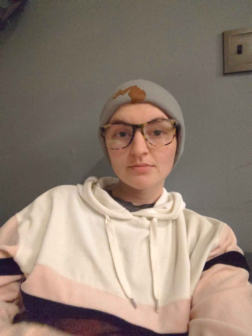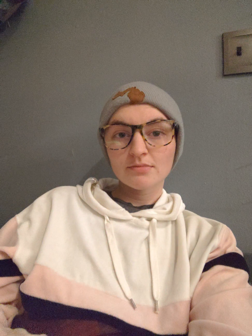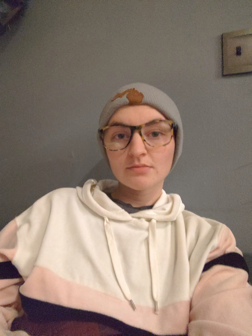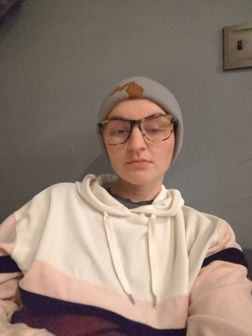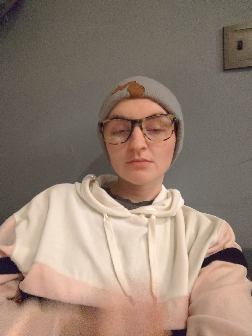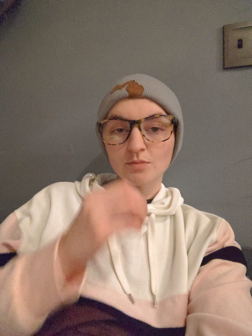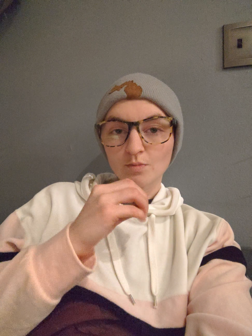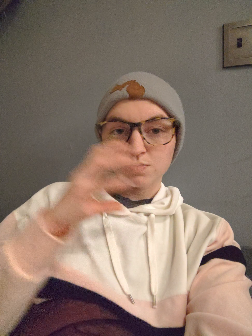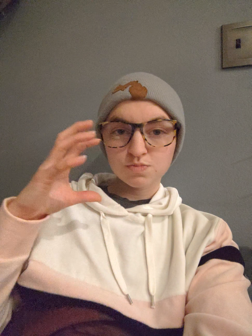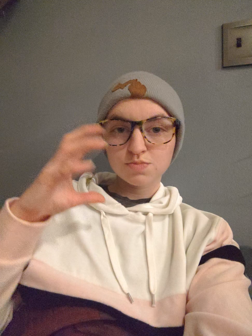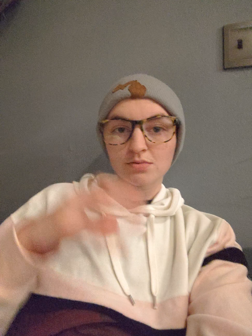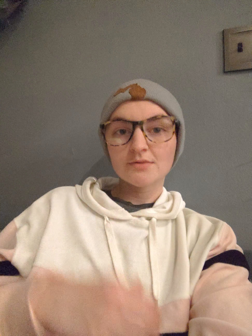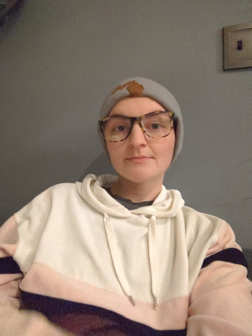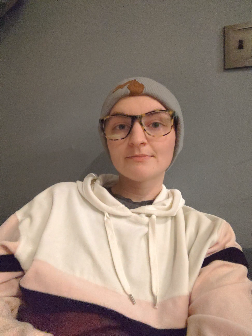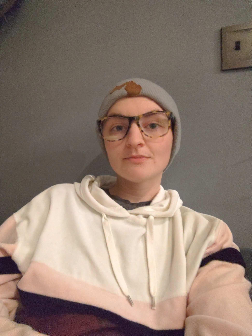balloon